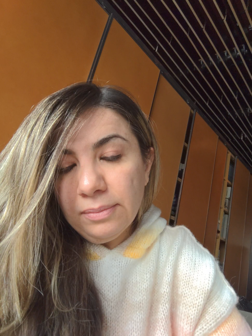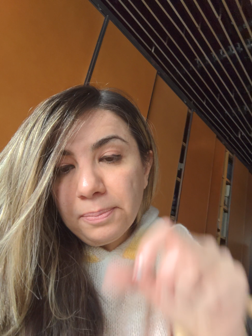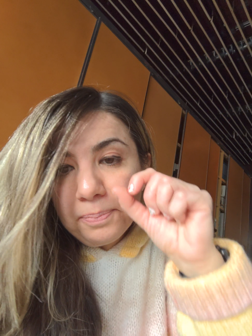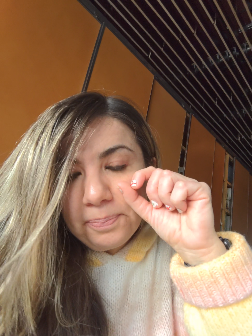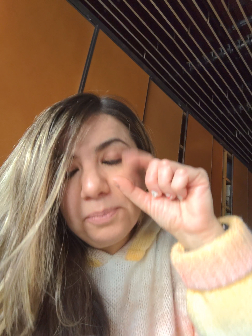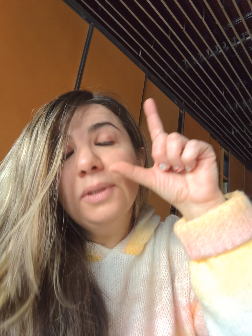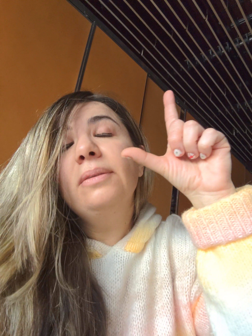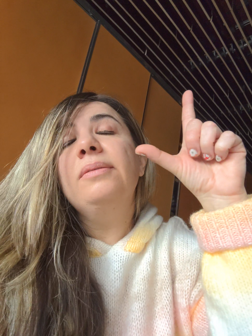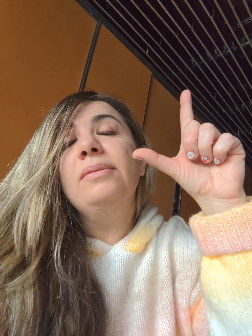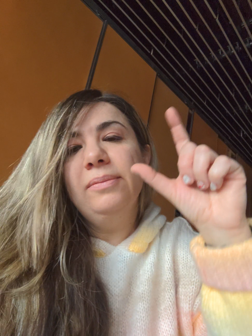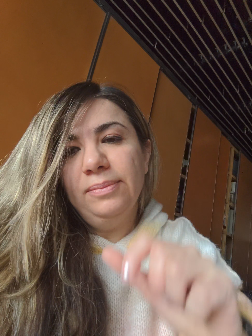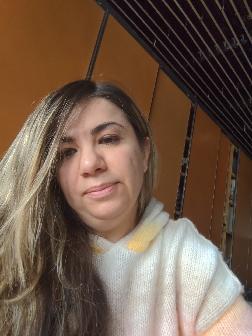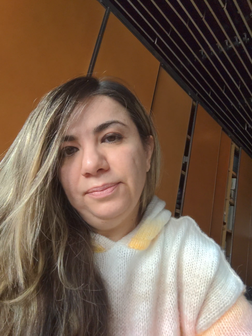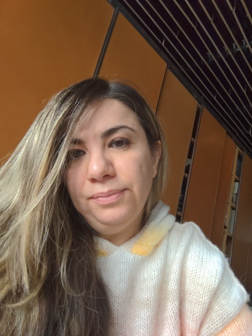awake